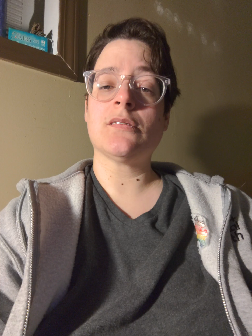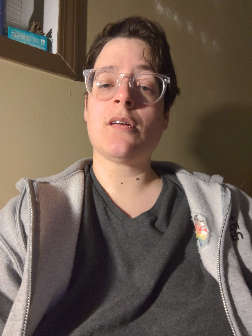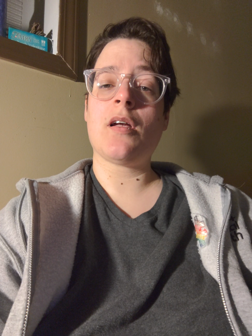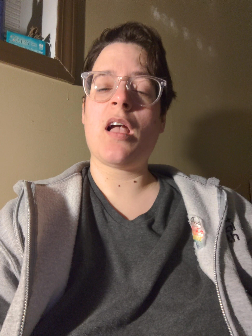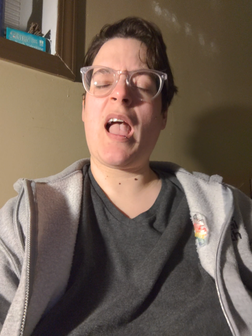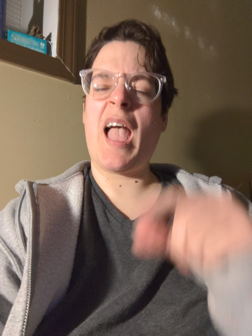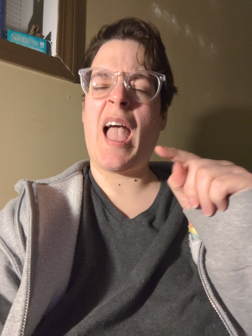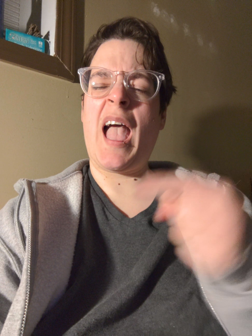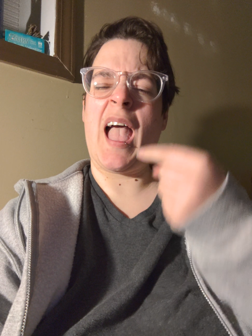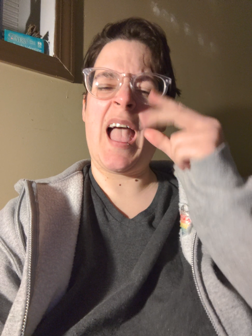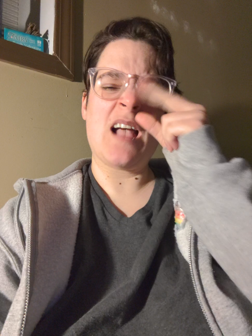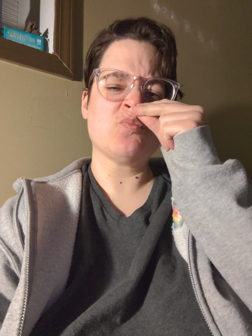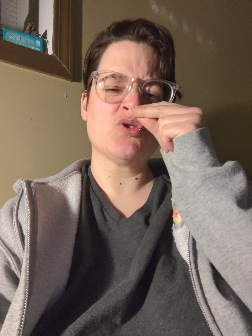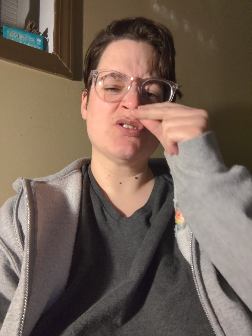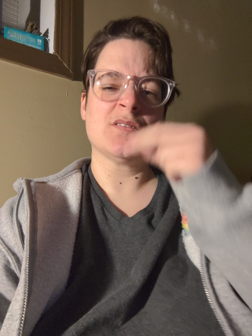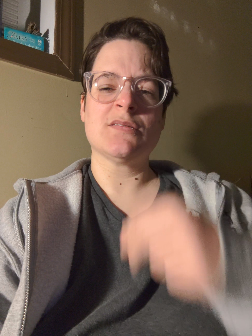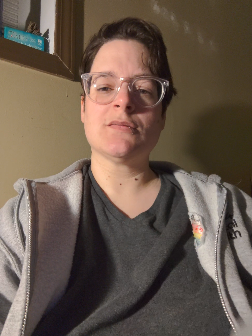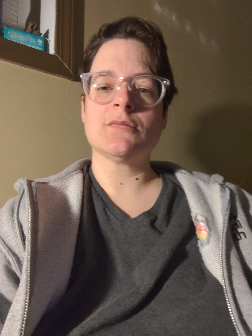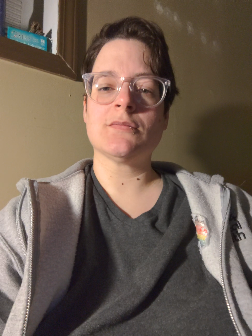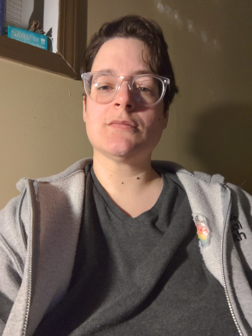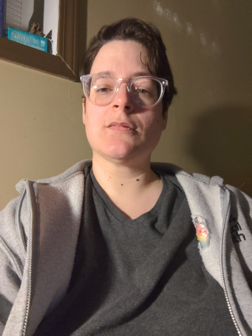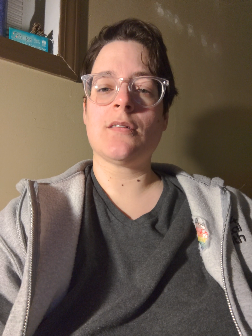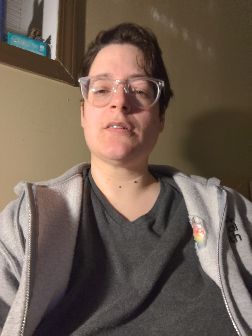owie